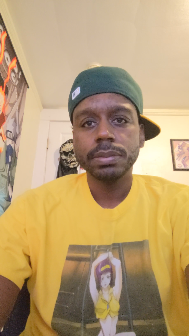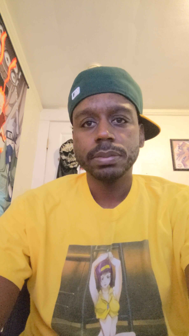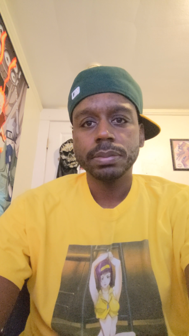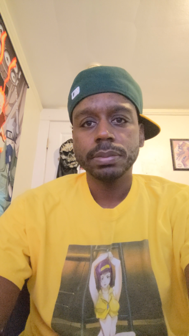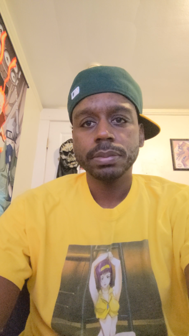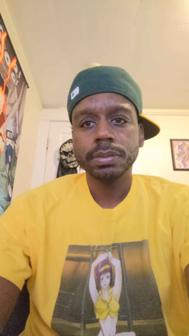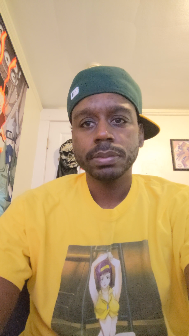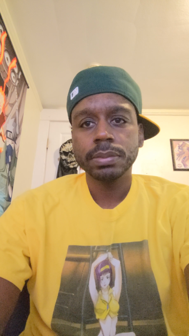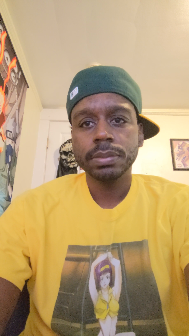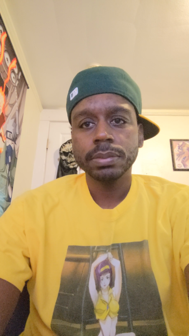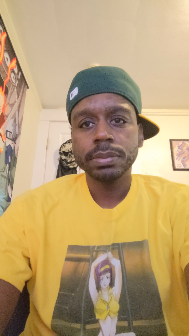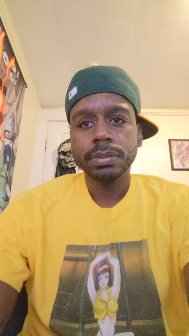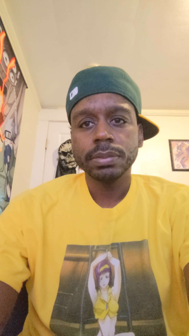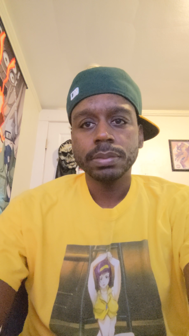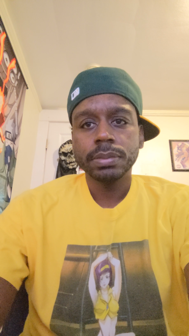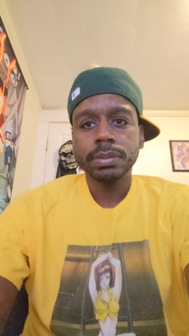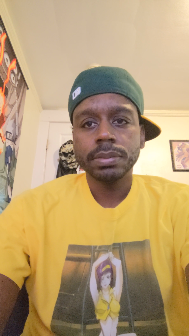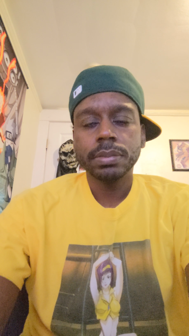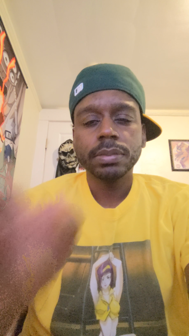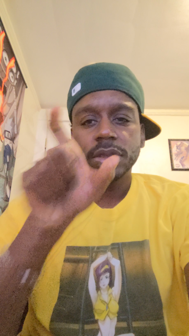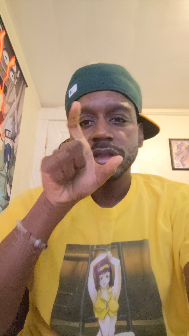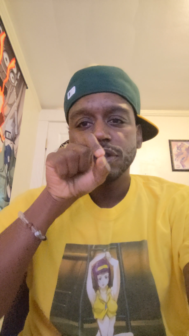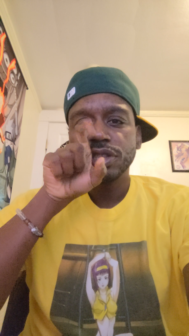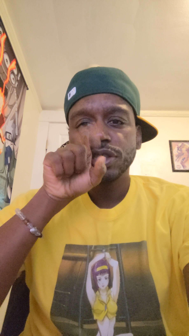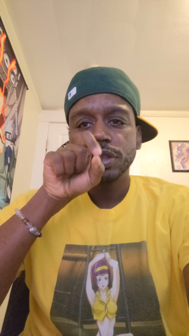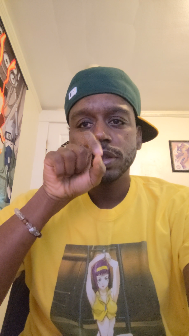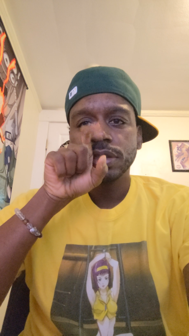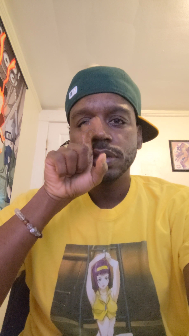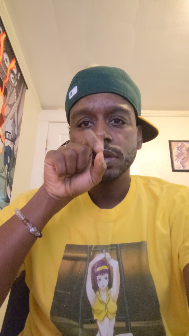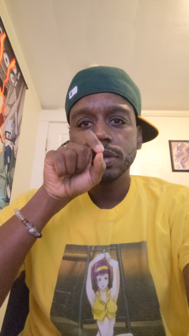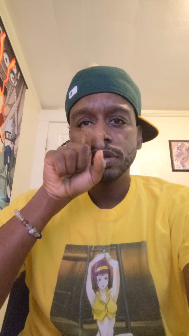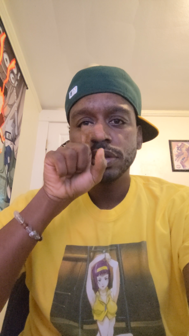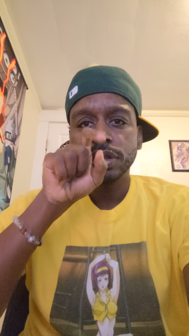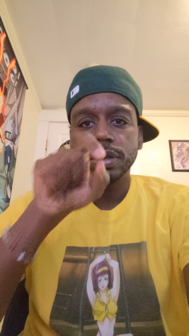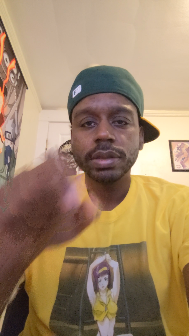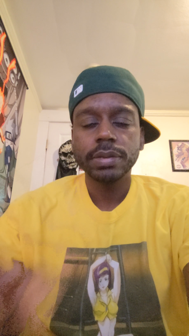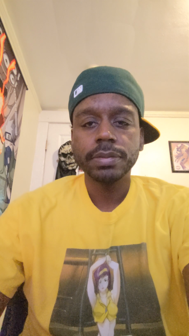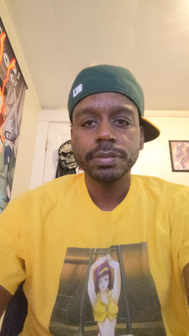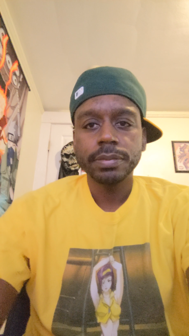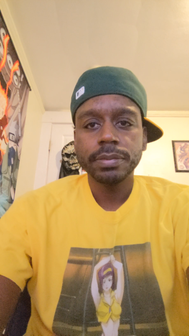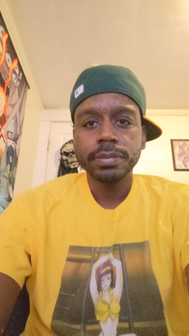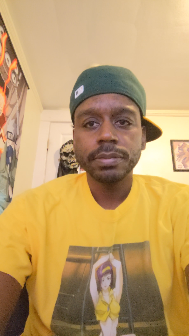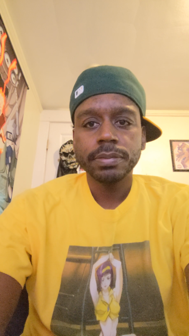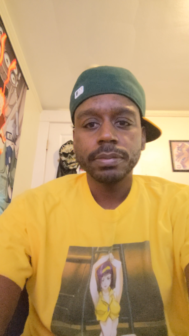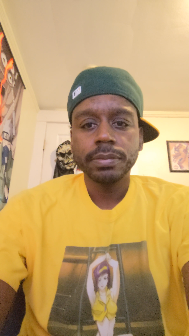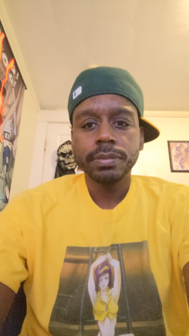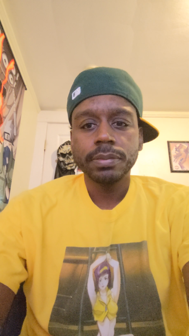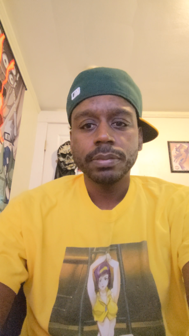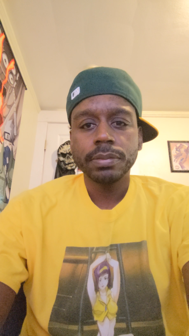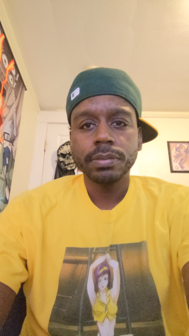chicken